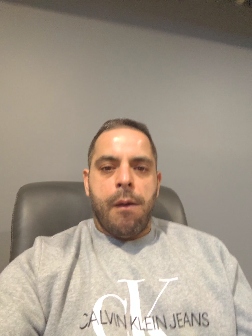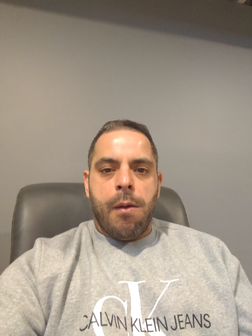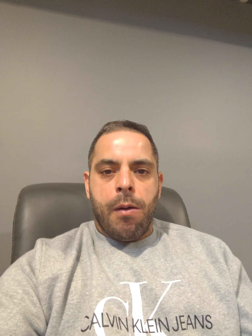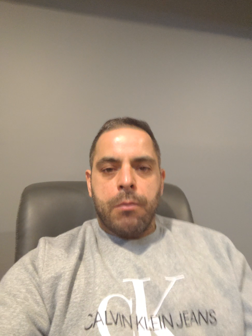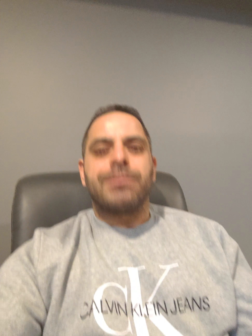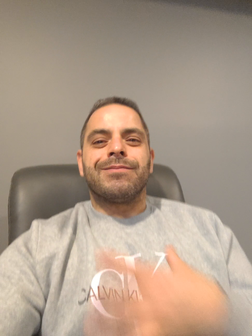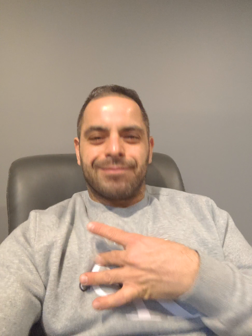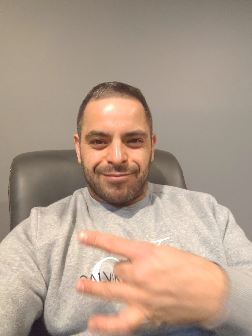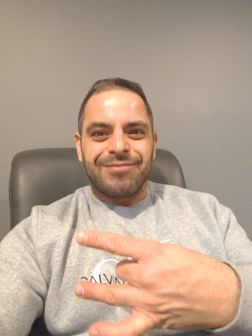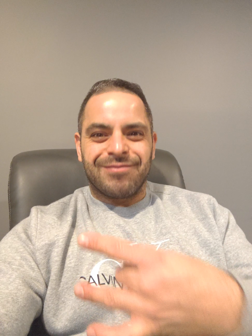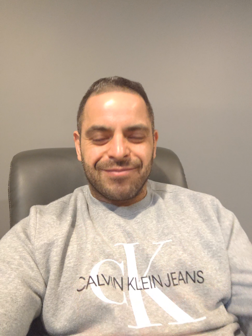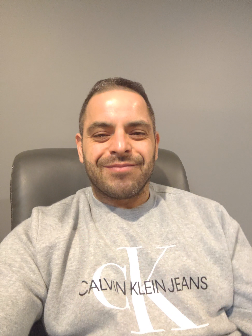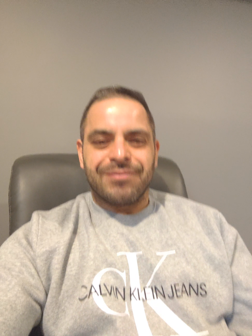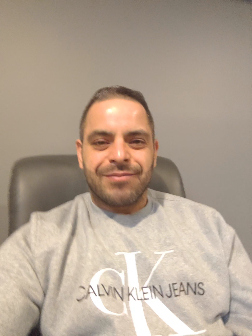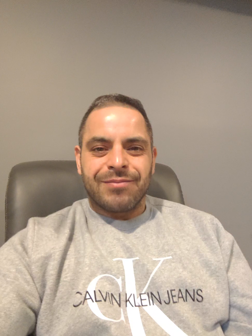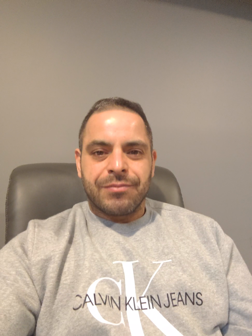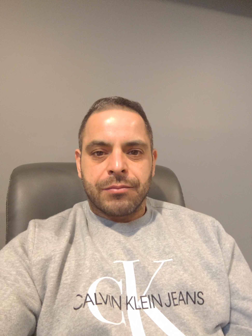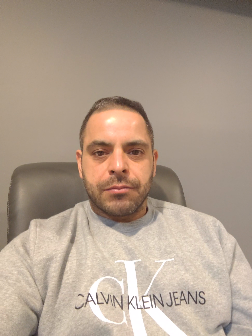like